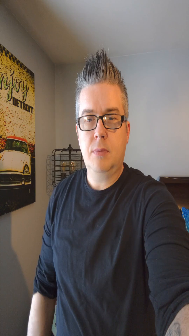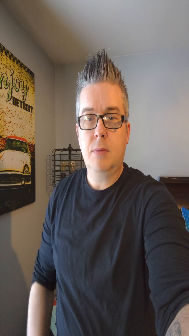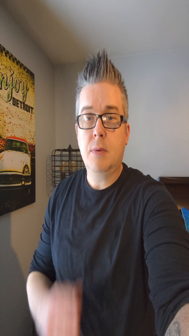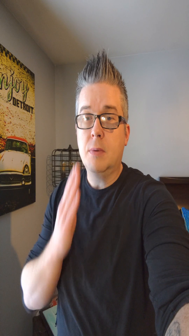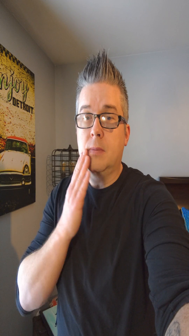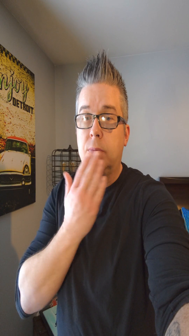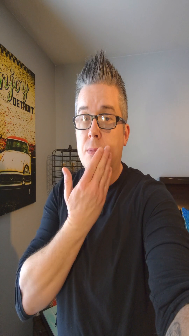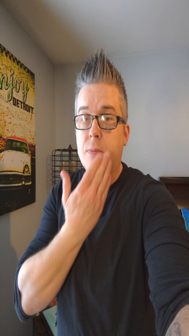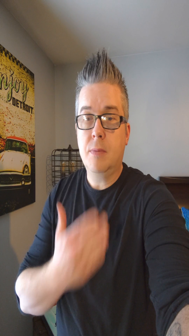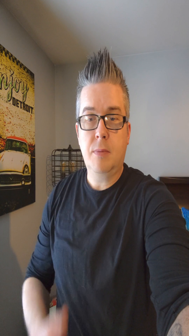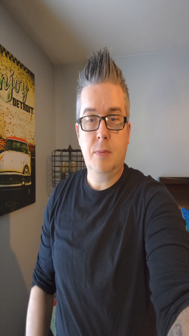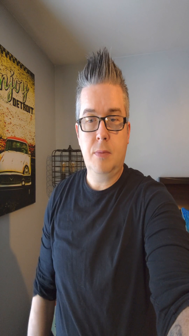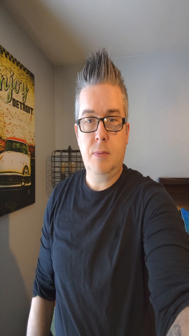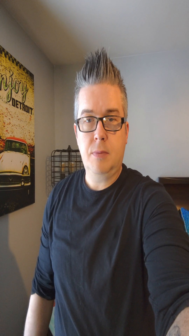napkin